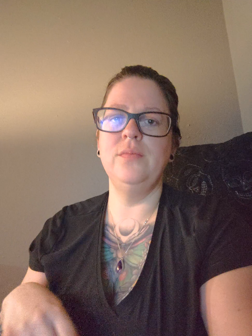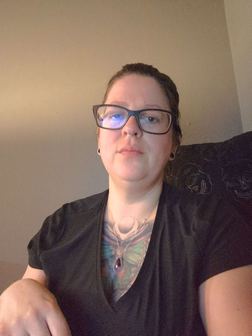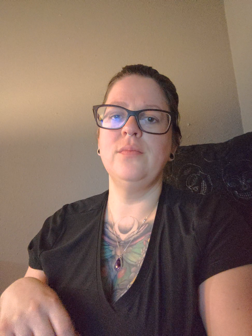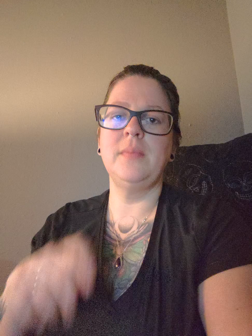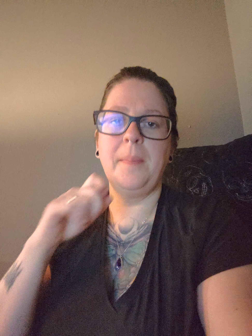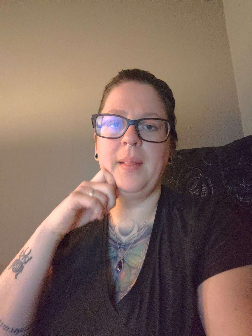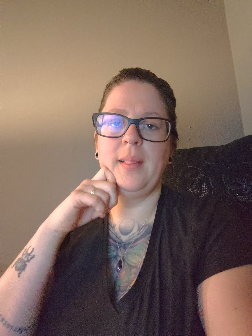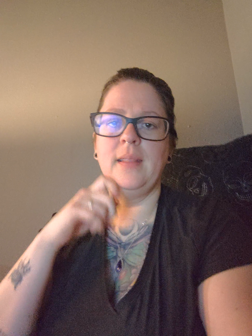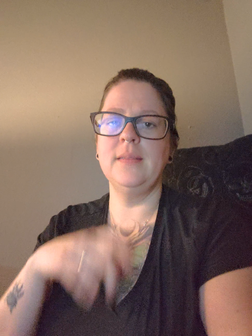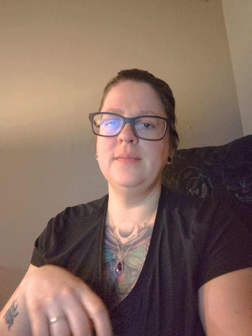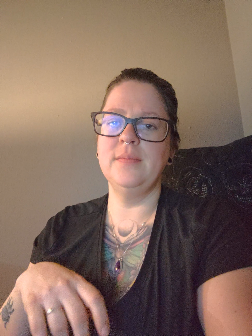apple